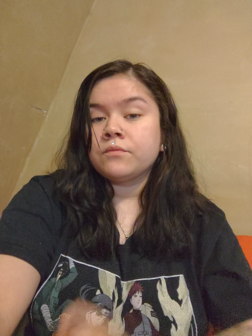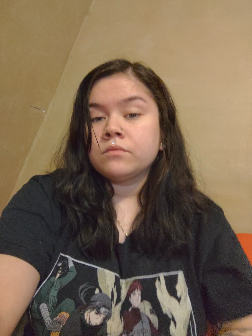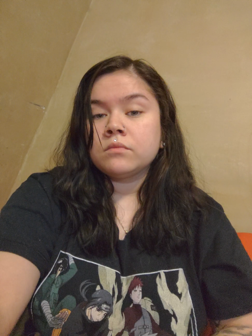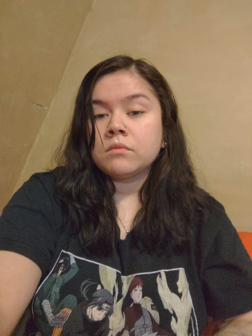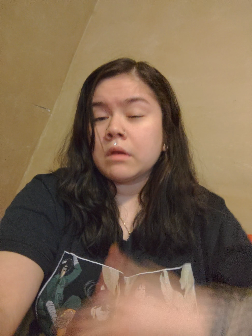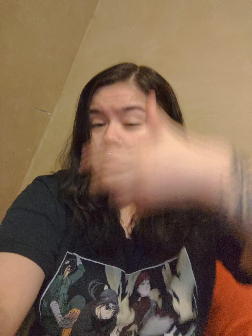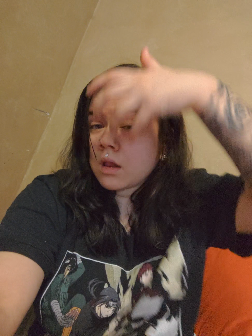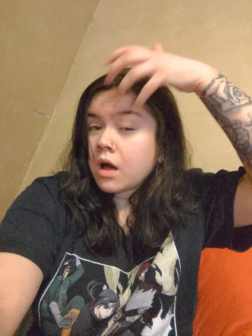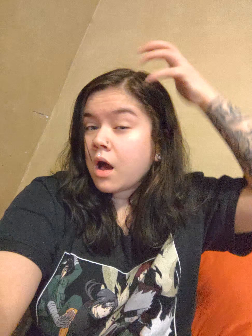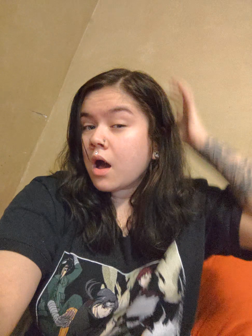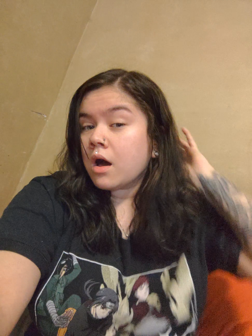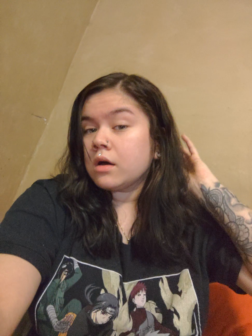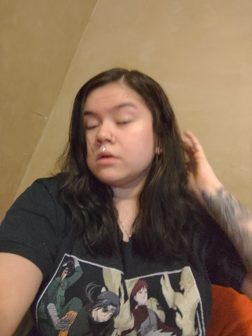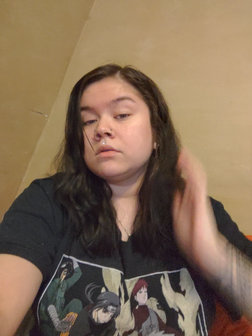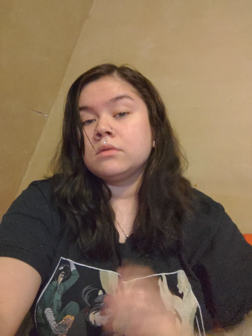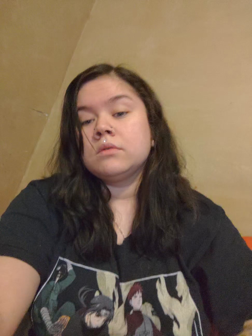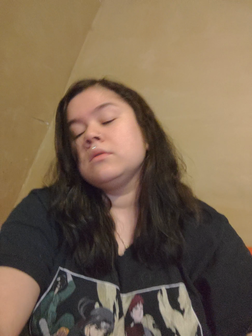lion